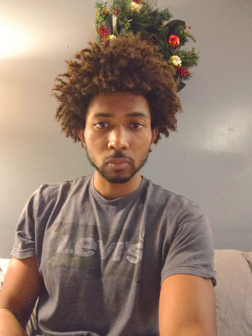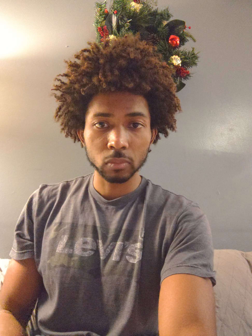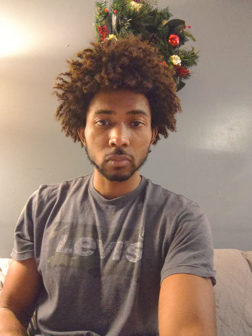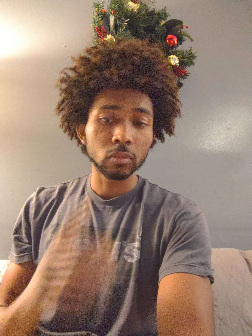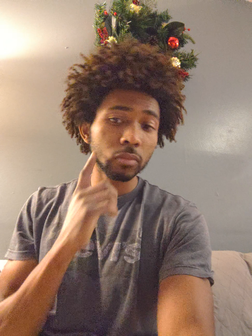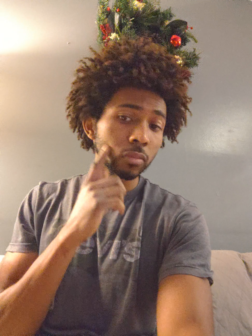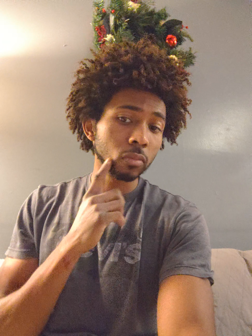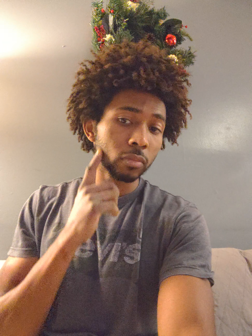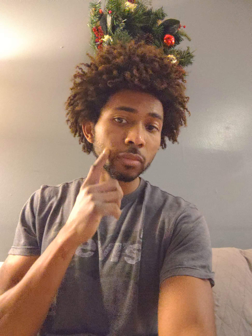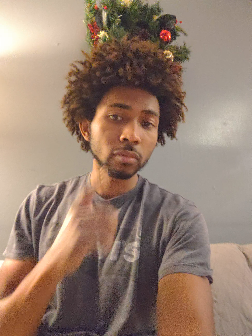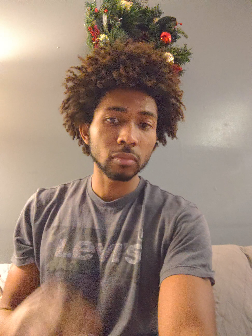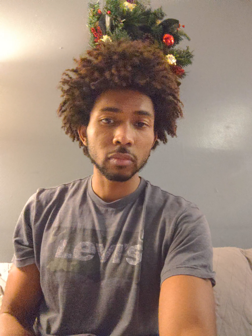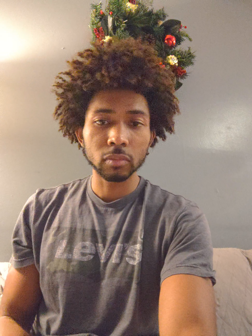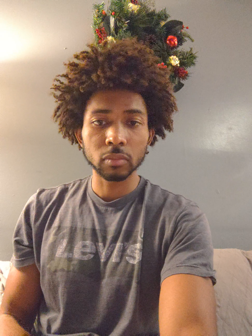cheek